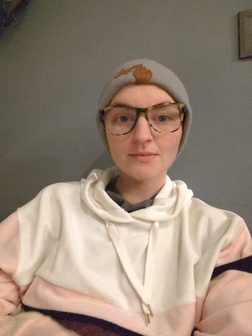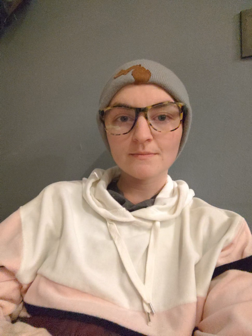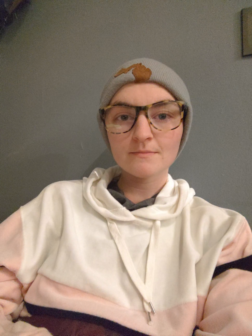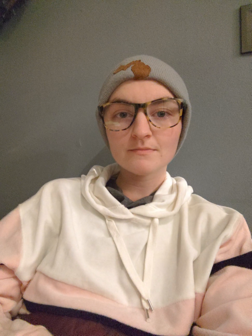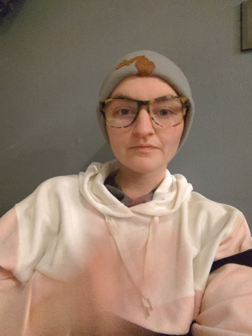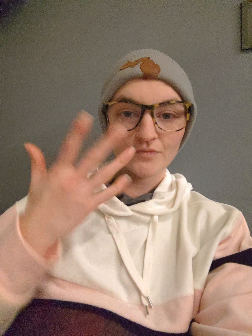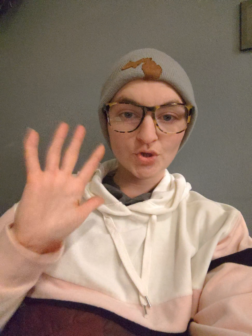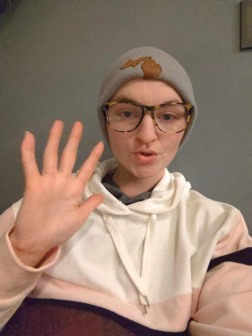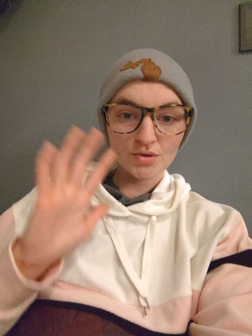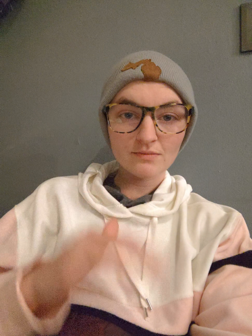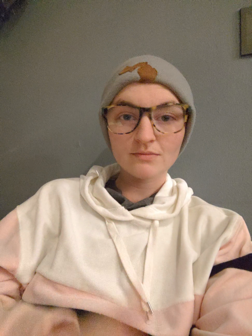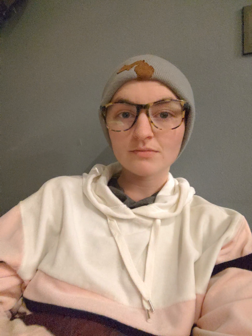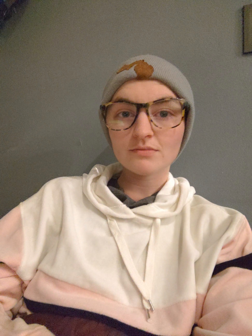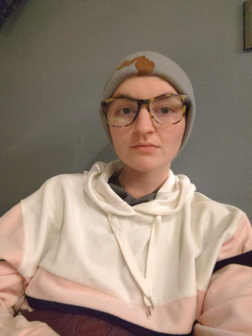finish